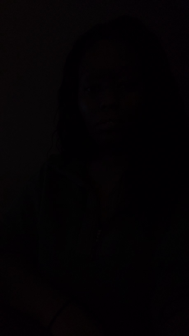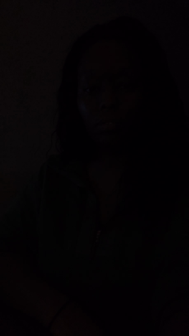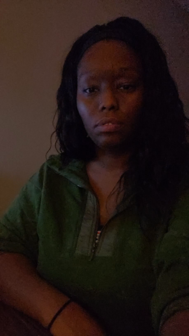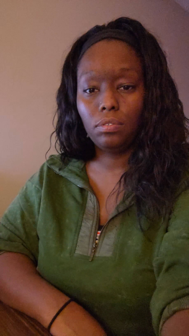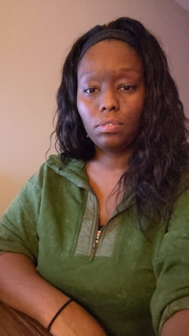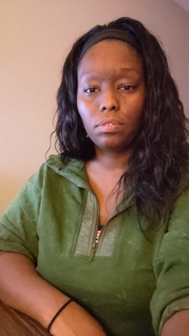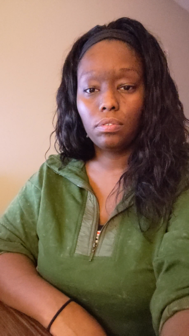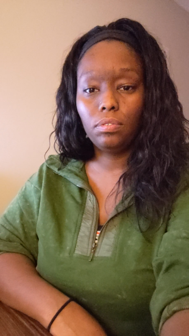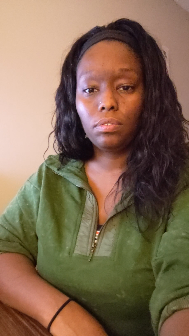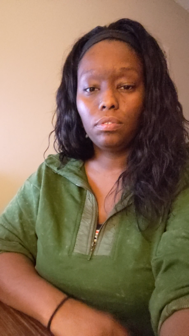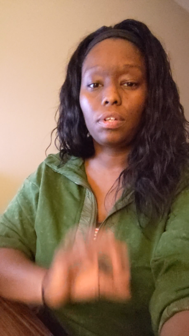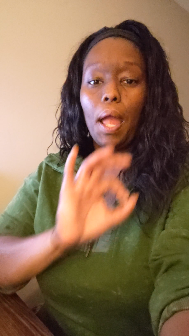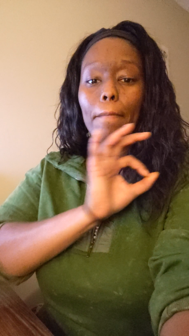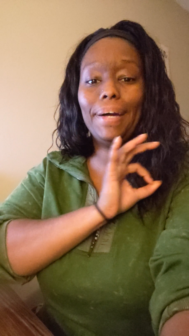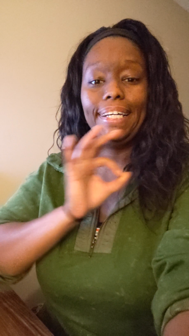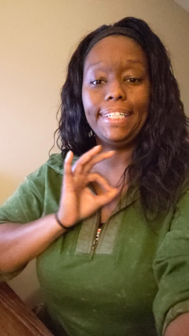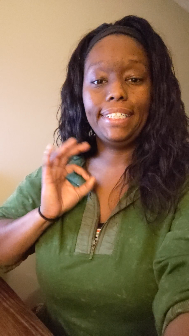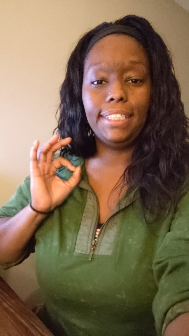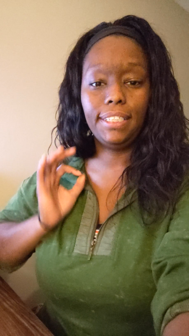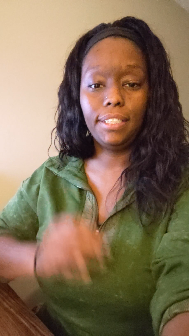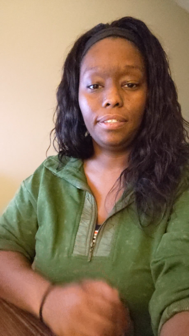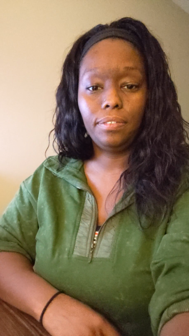beads